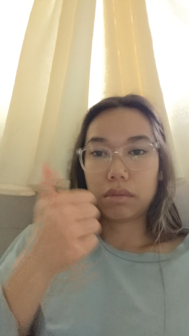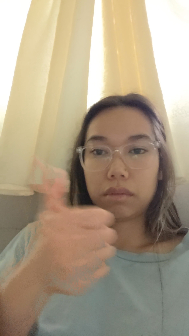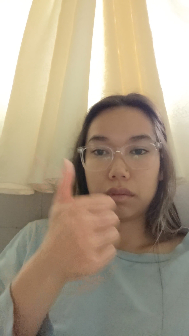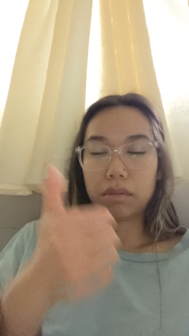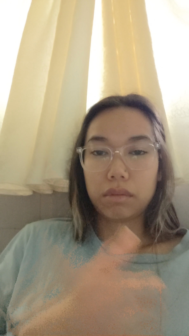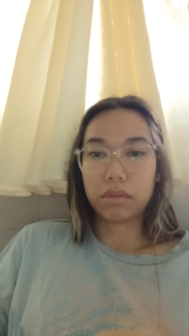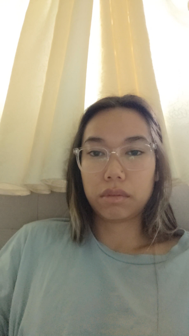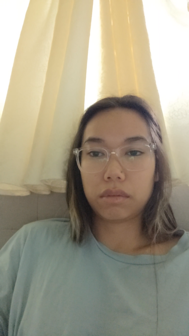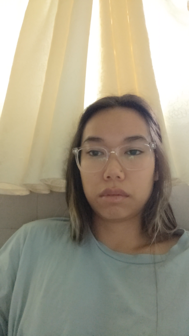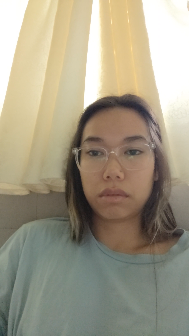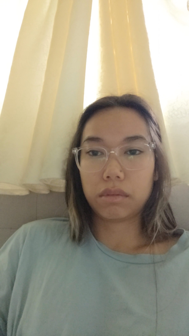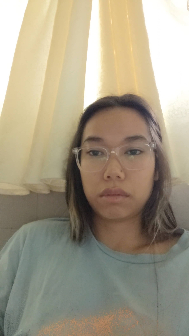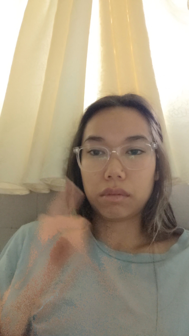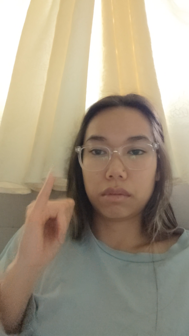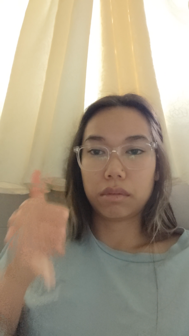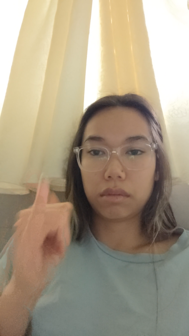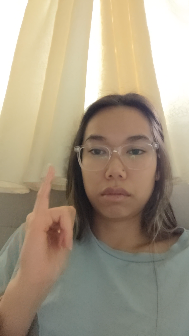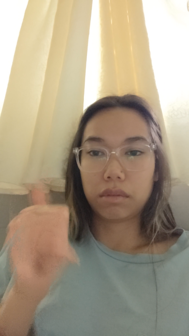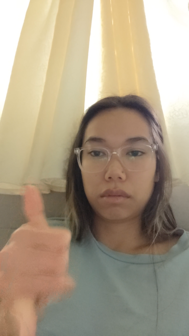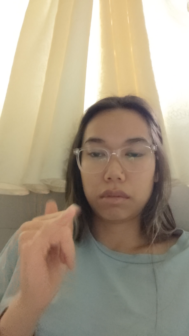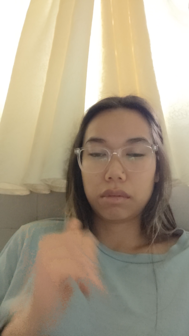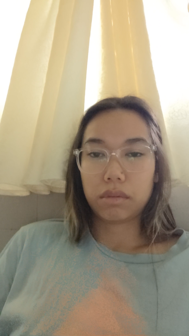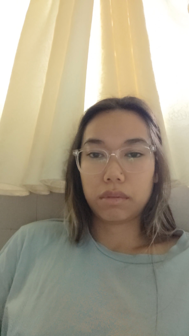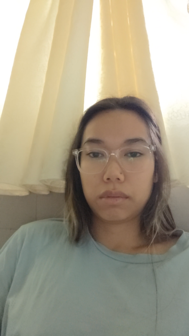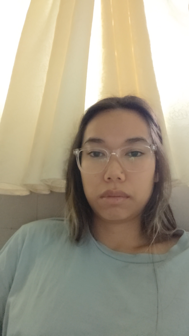rocking chair